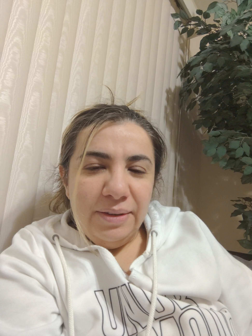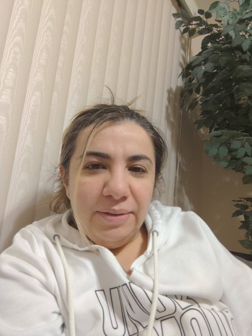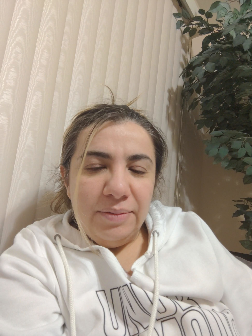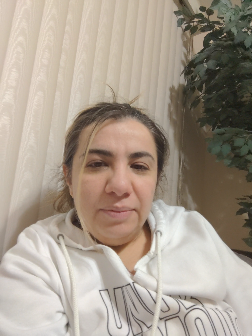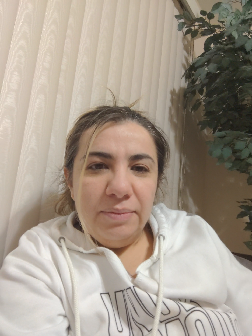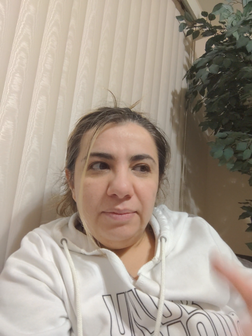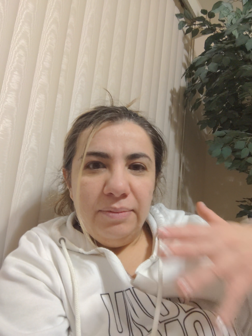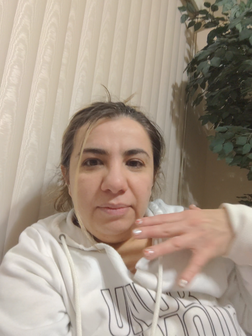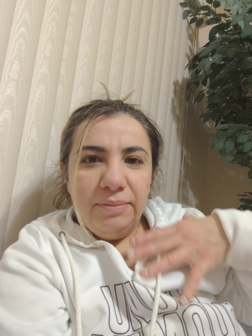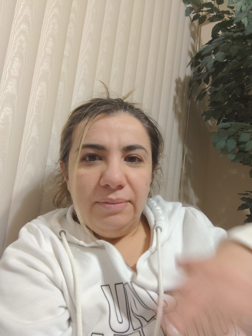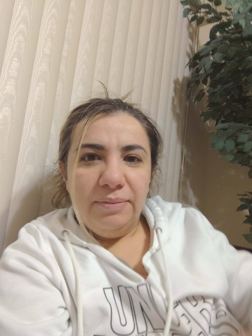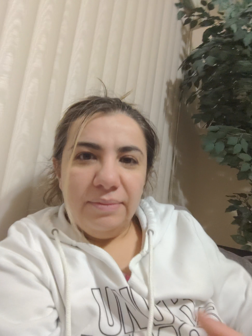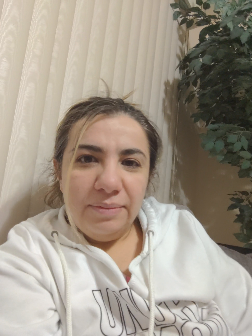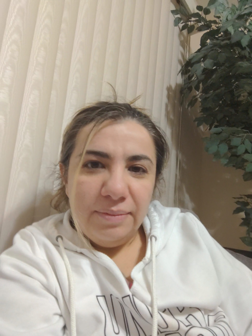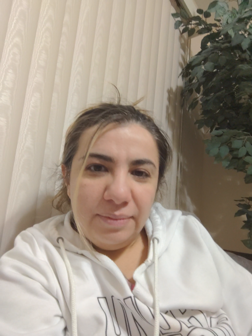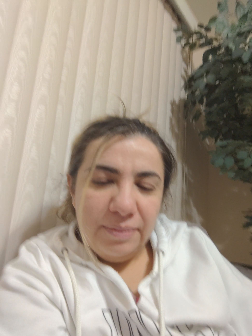shirt